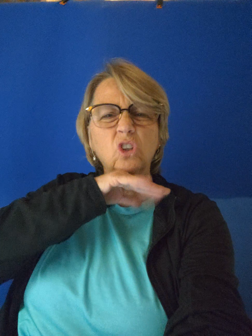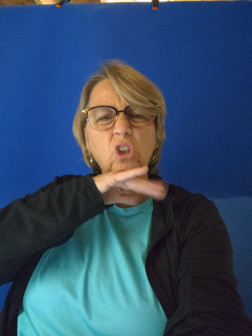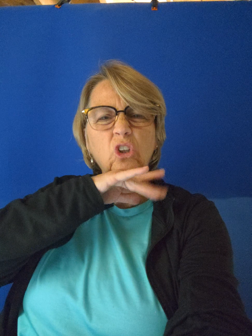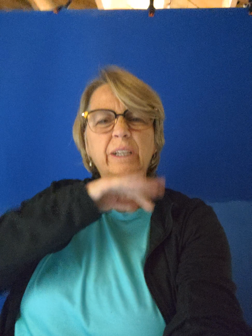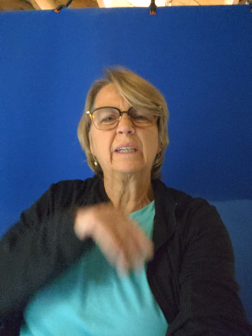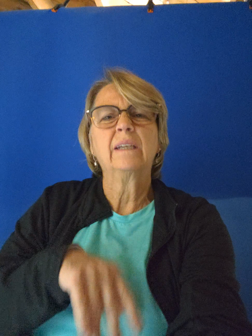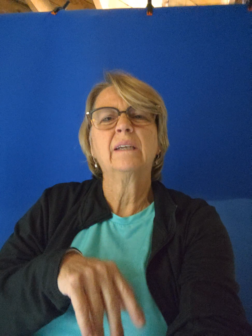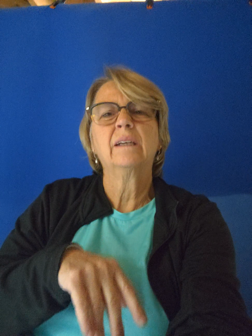dirty